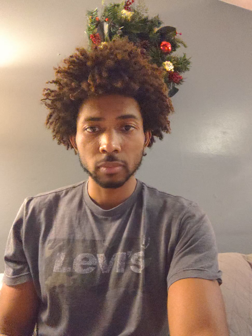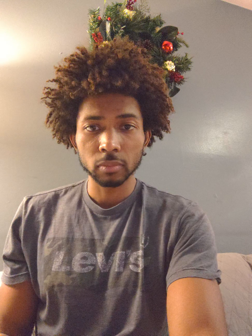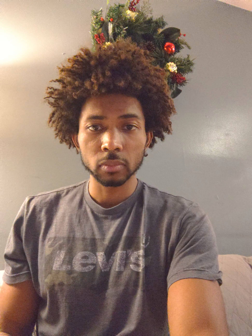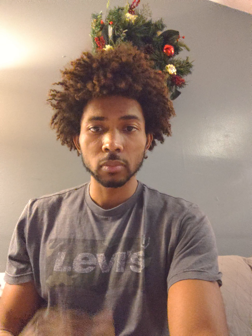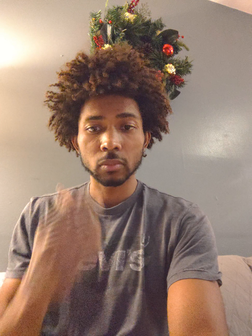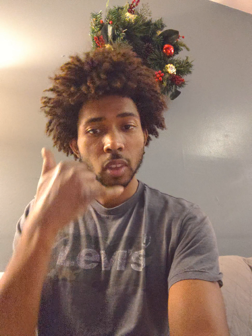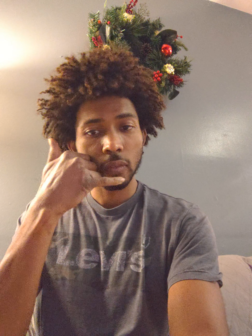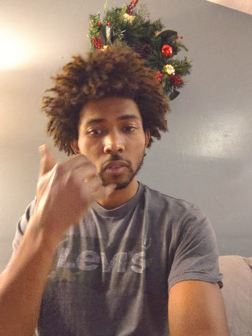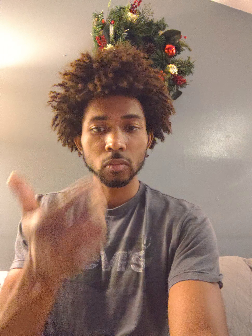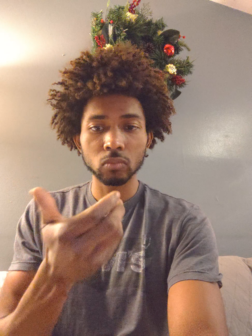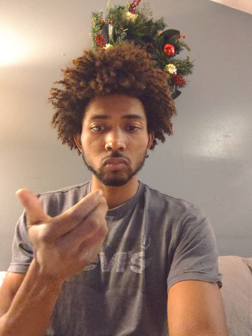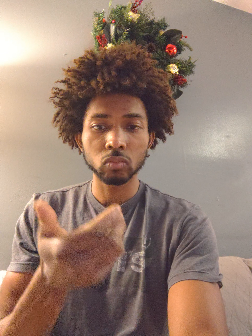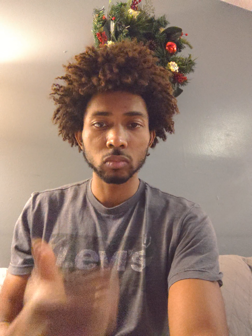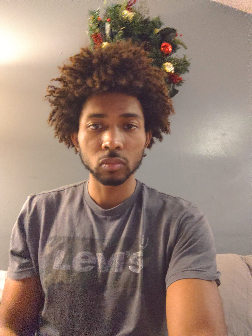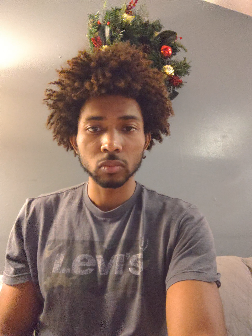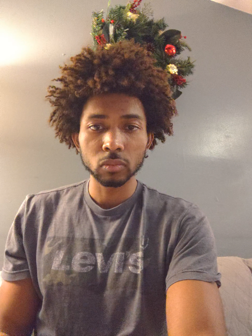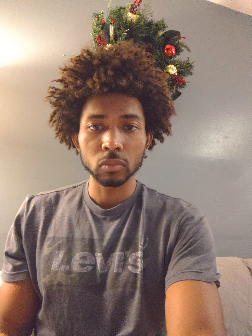call on the phone